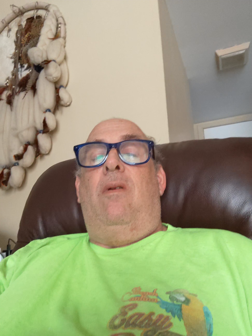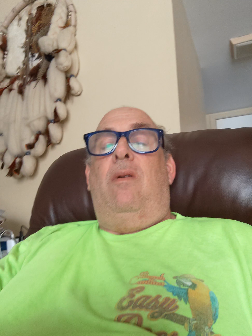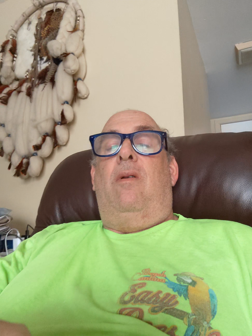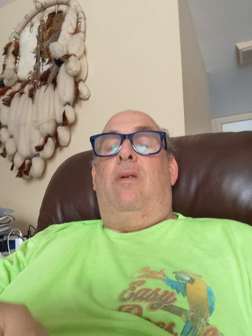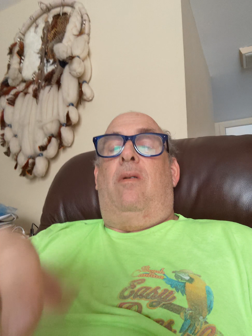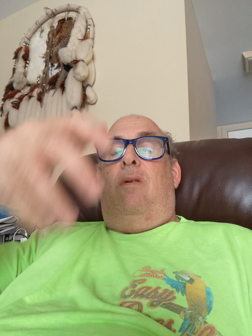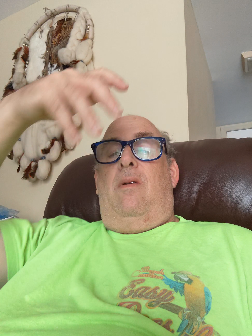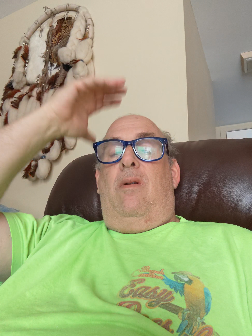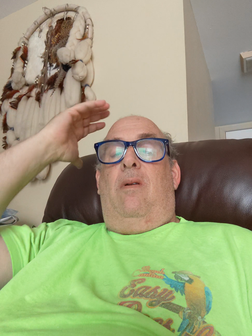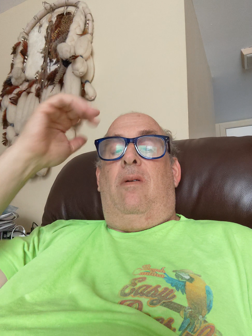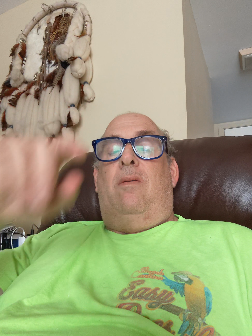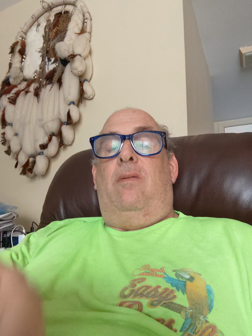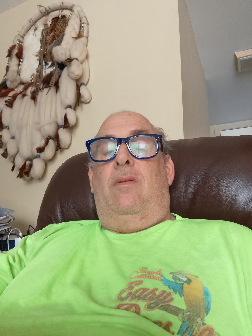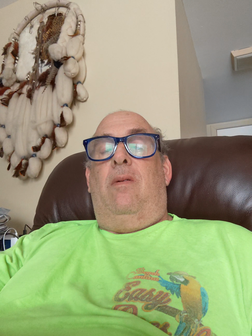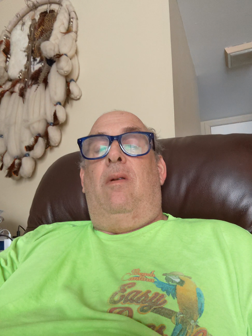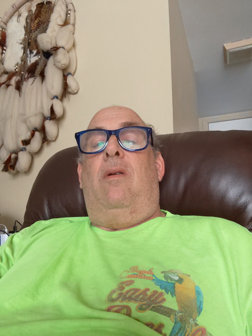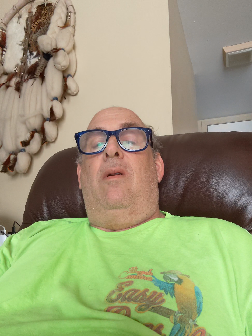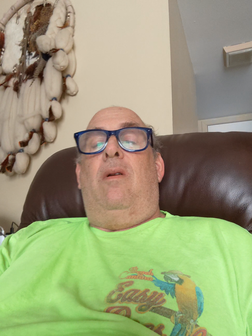lion